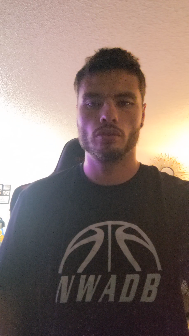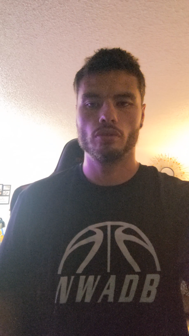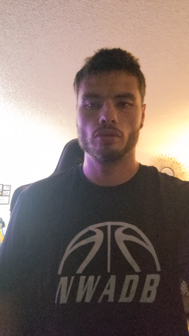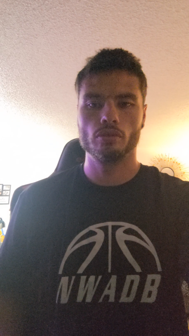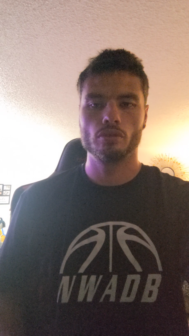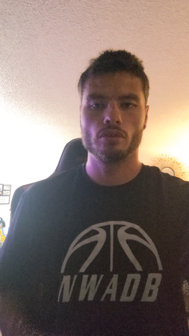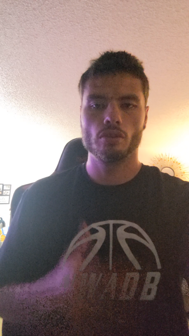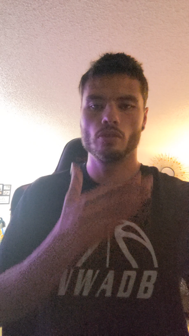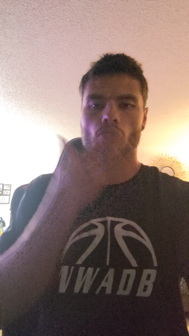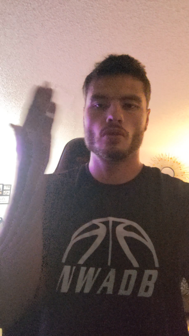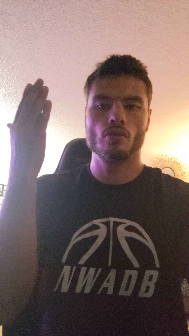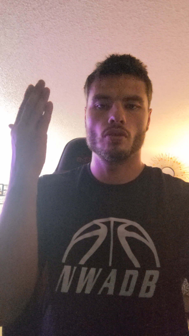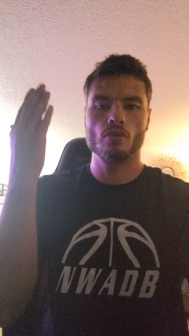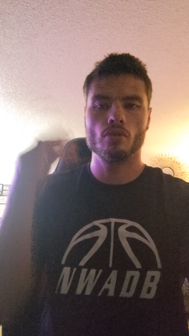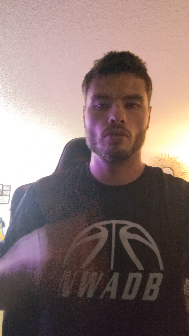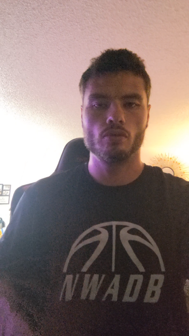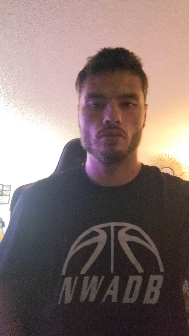all gone